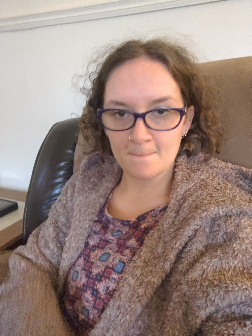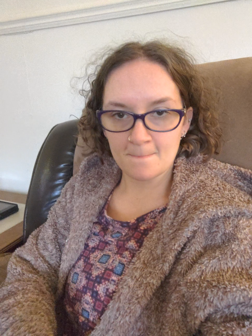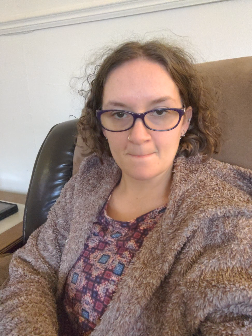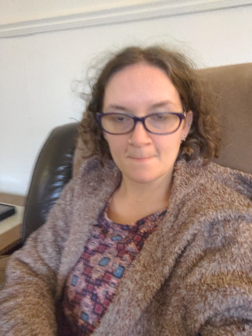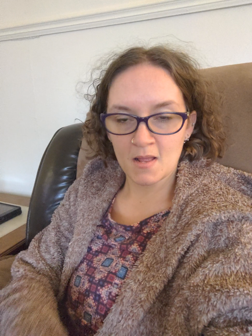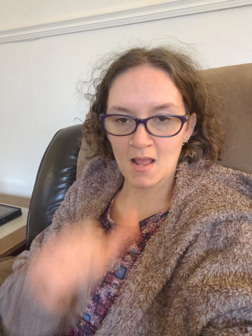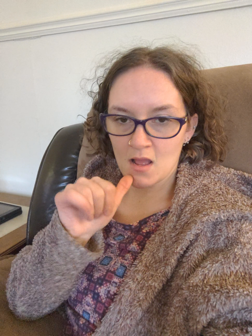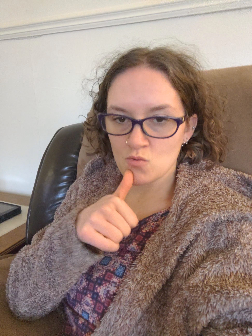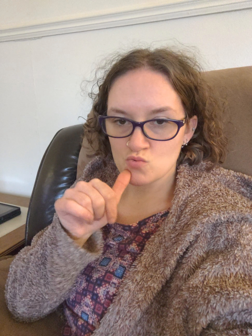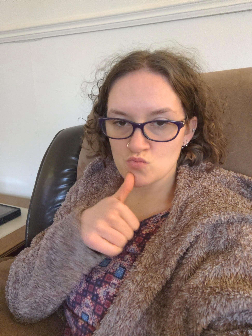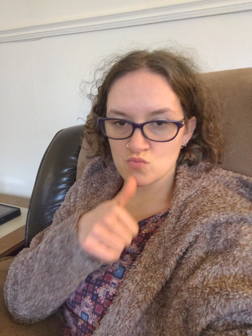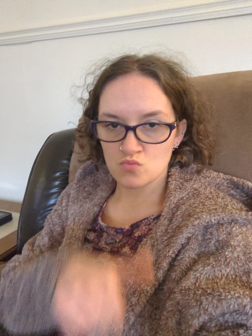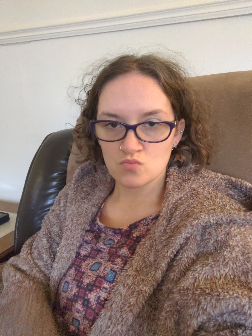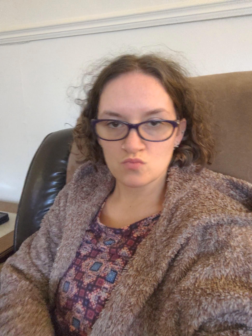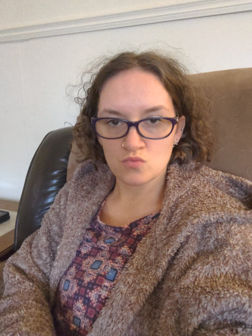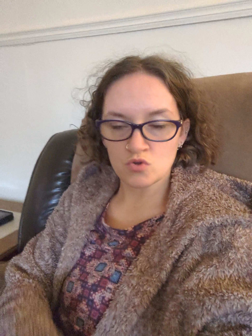owie